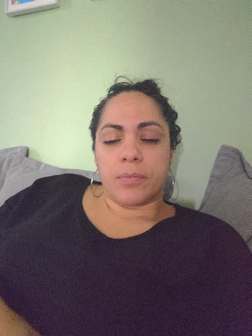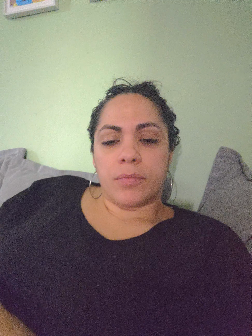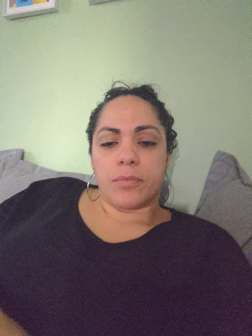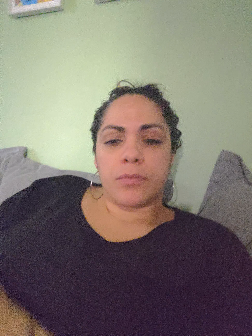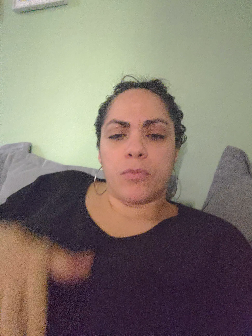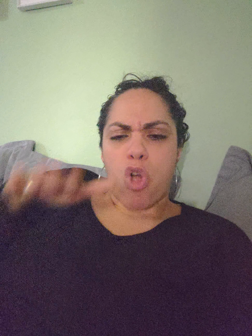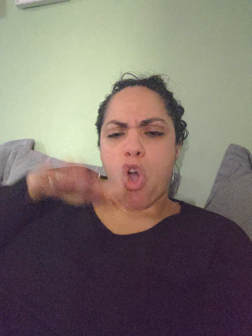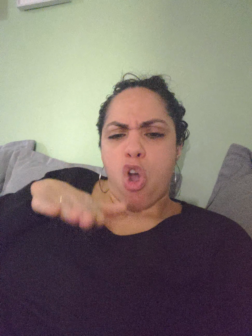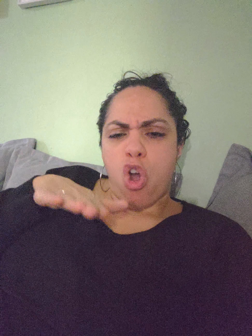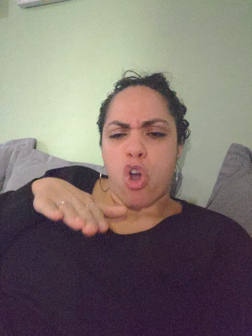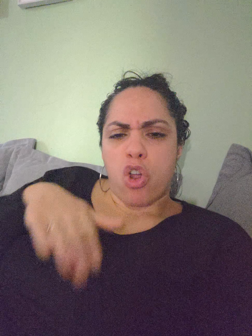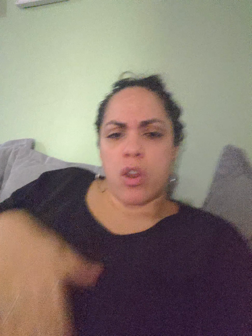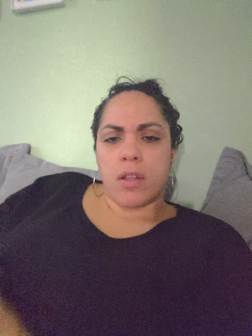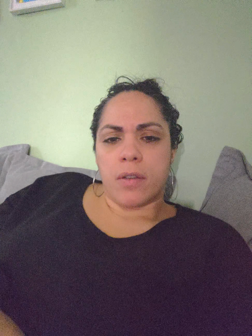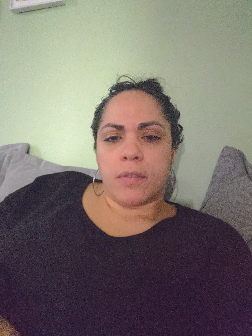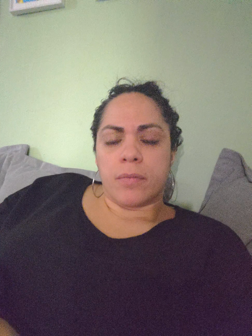on